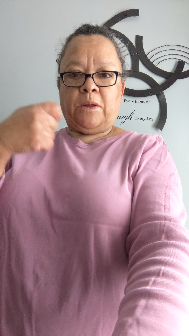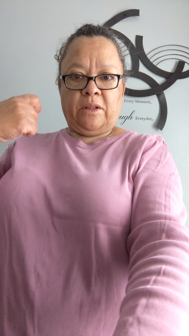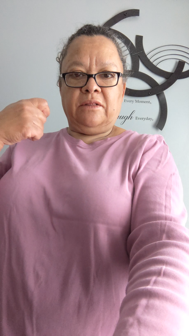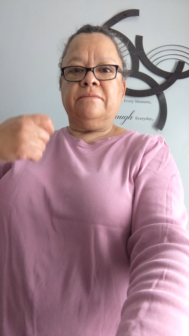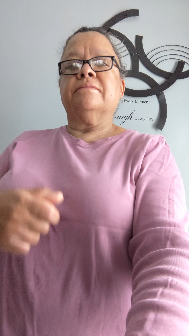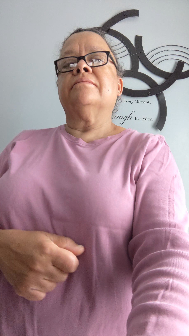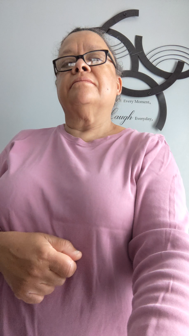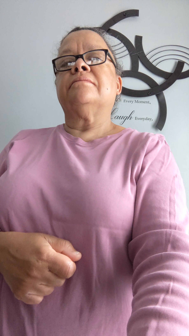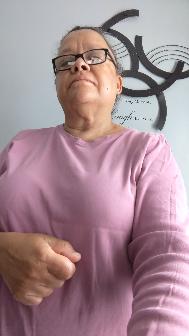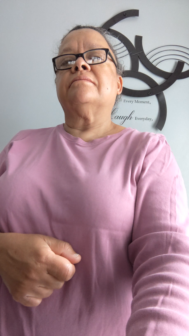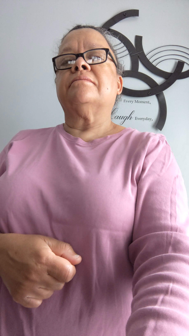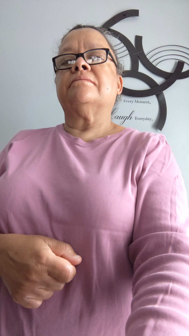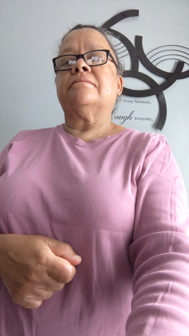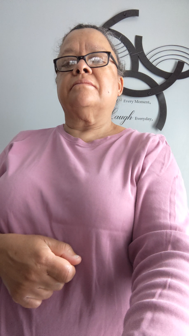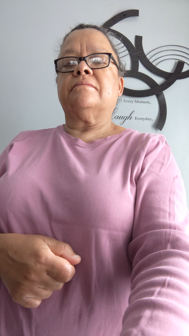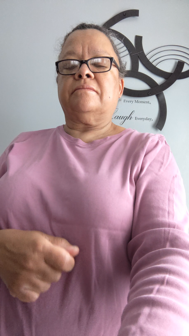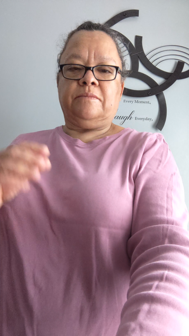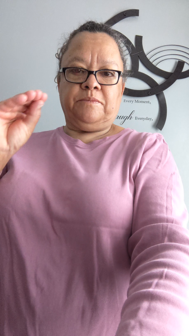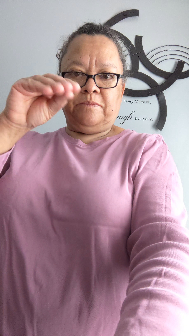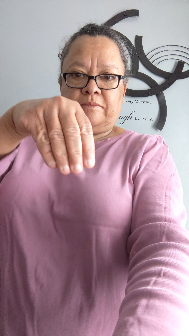put